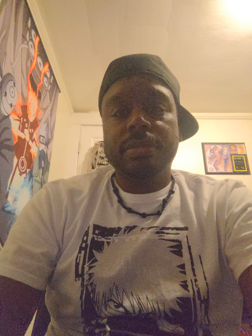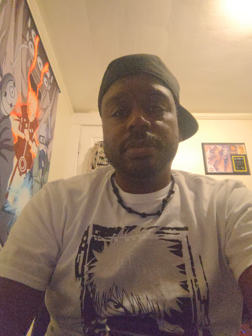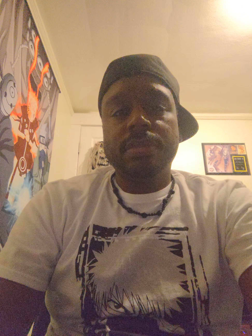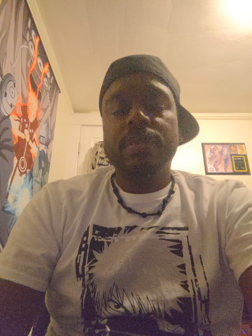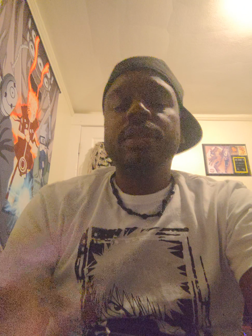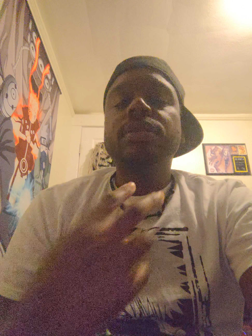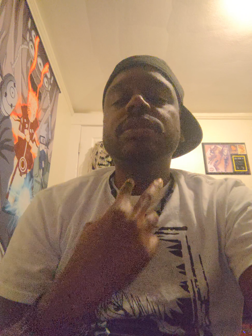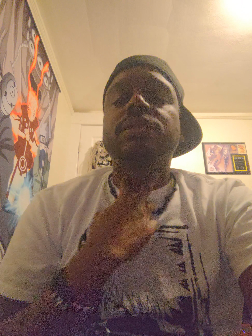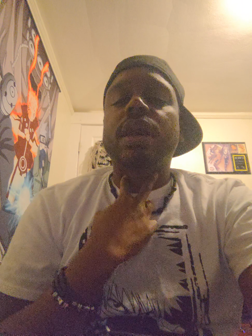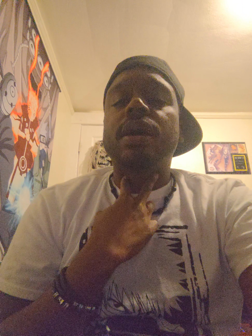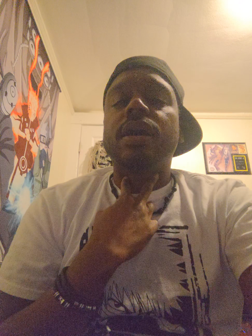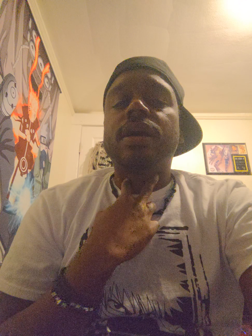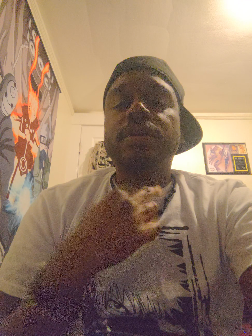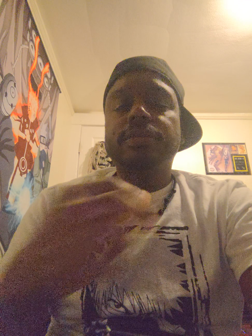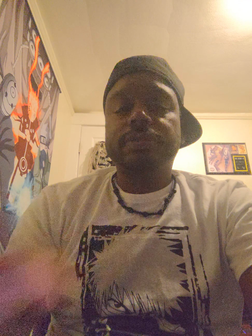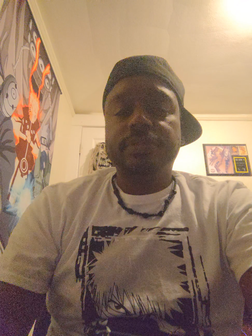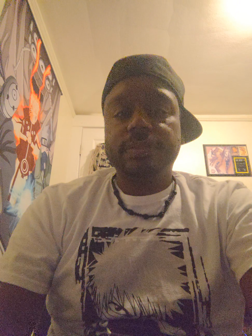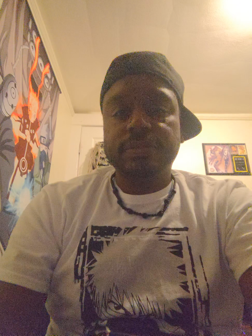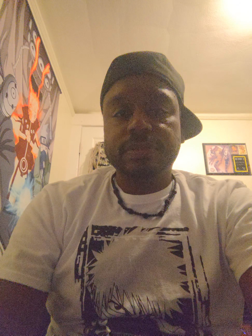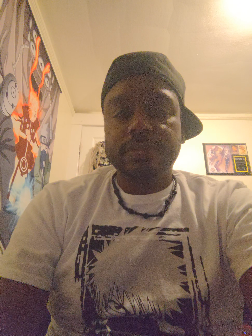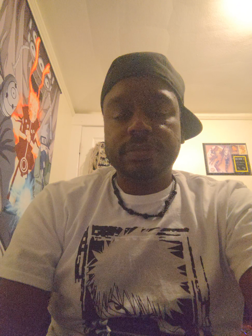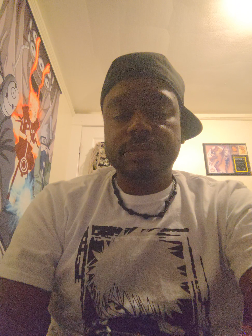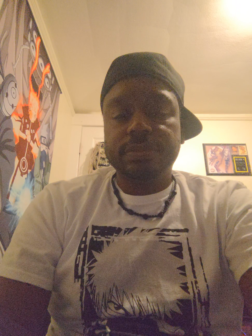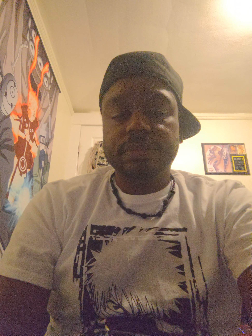stuck